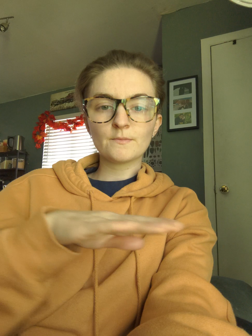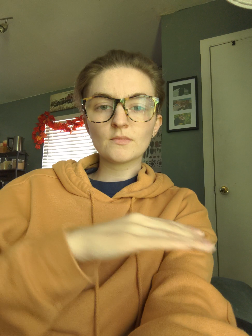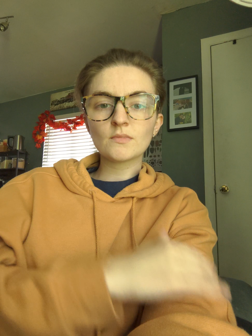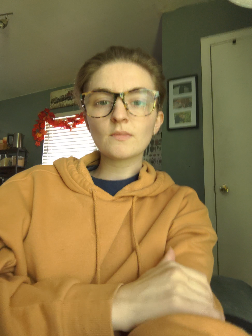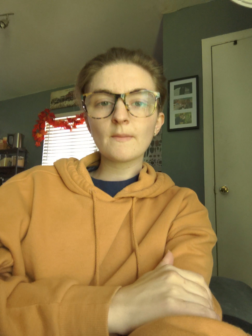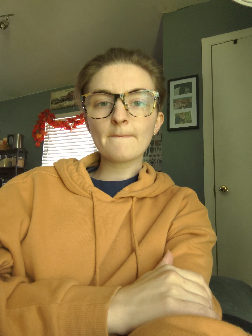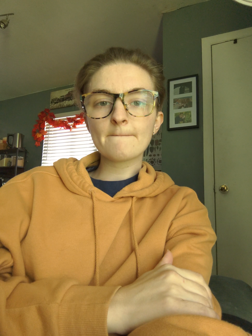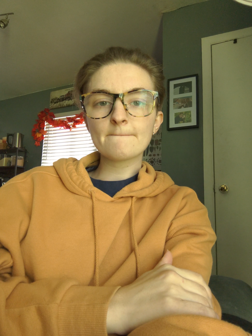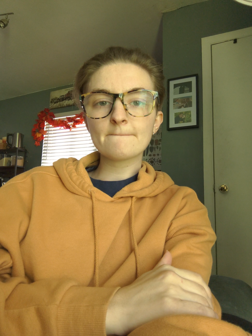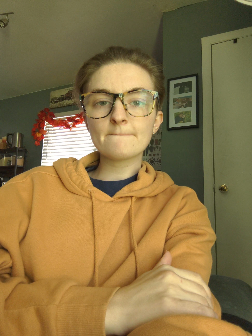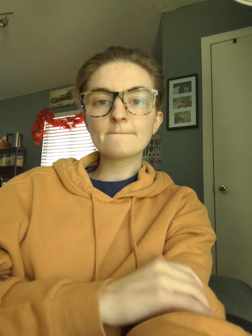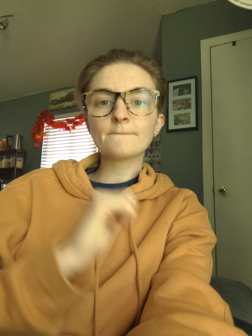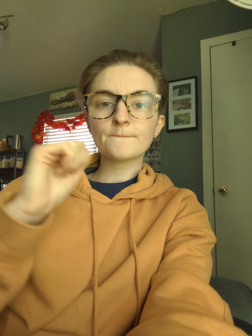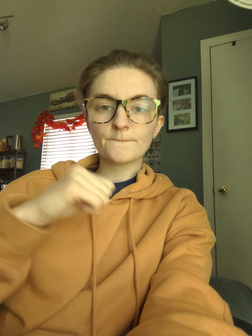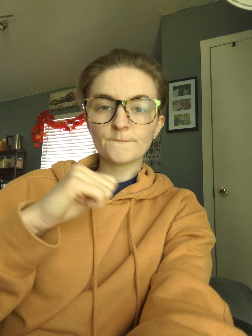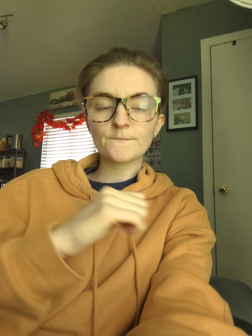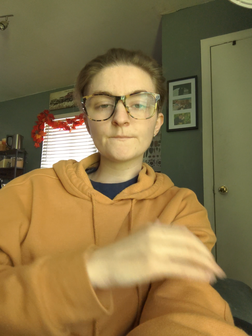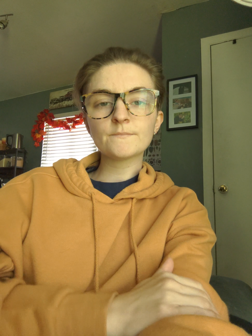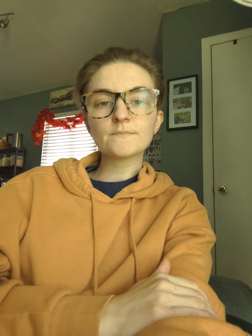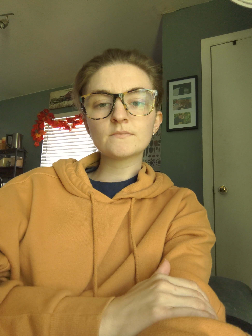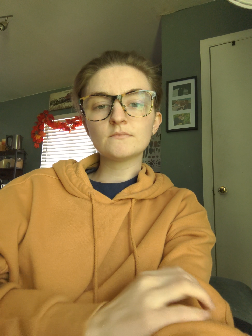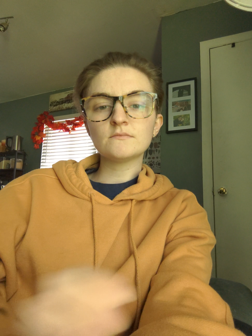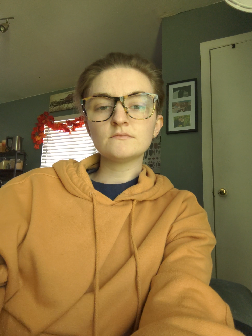rock